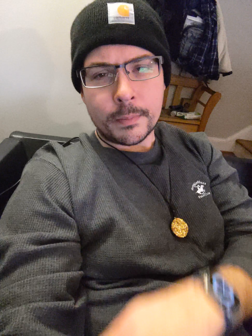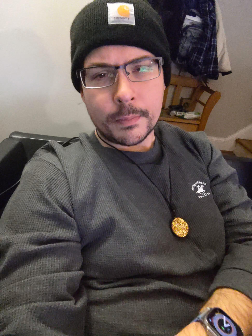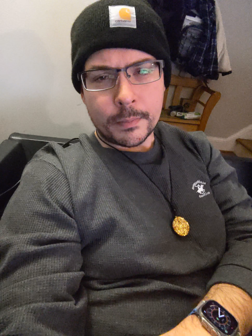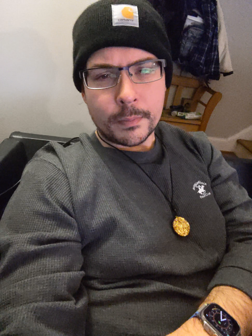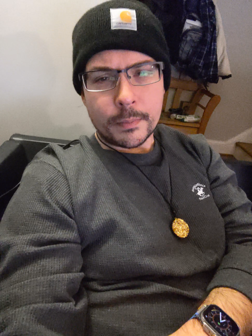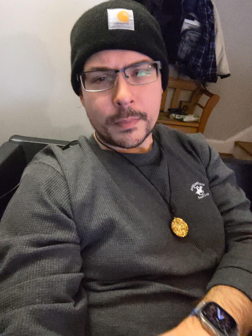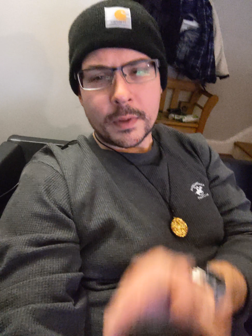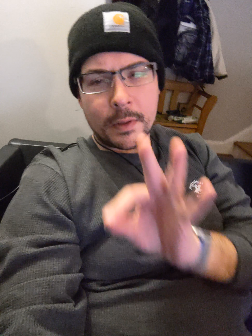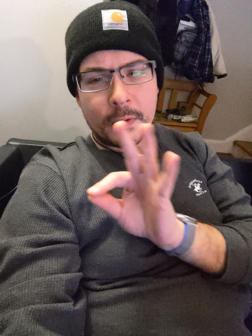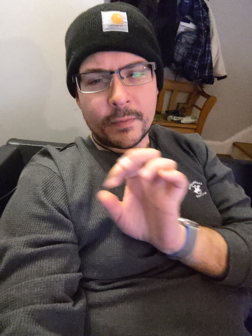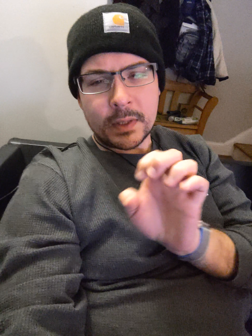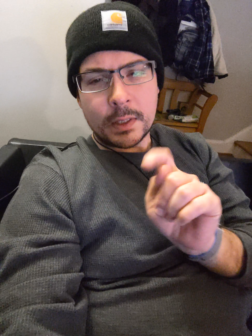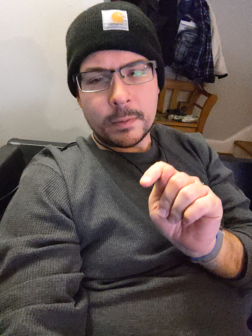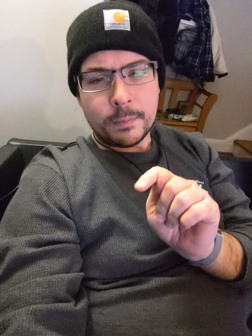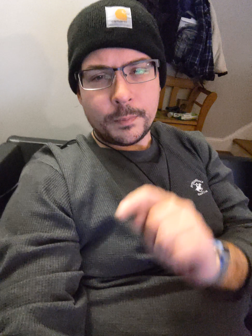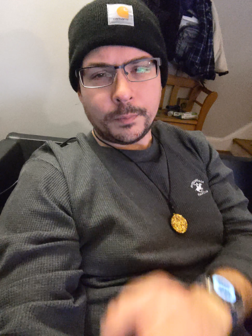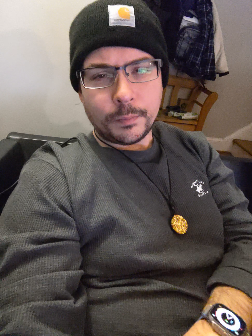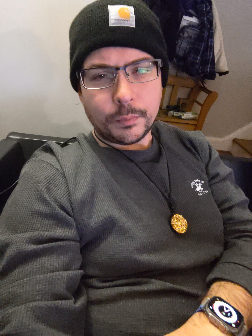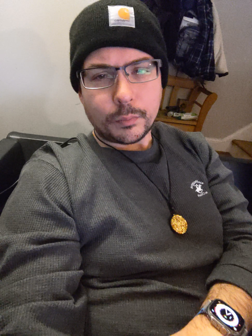feet